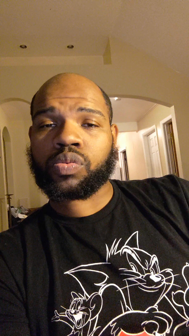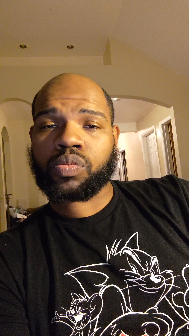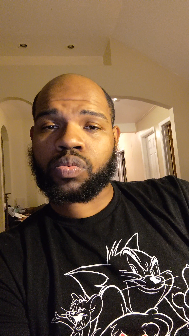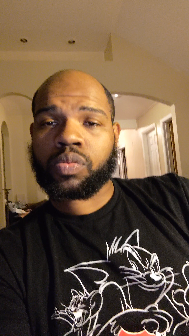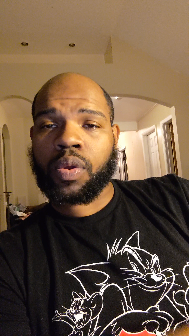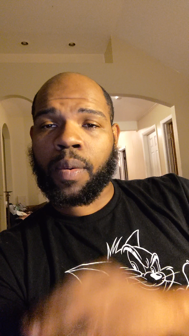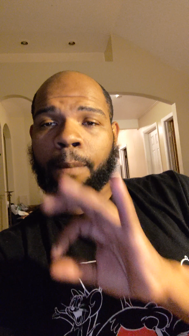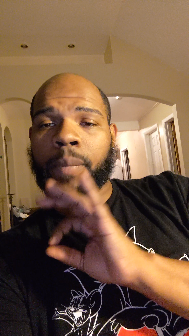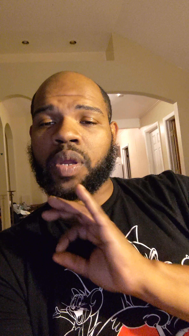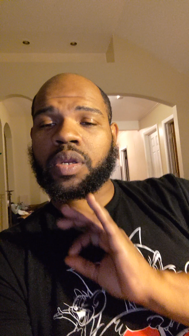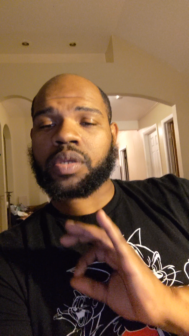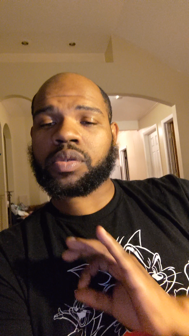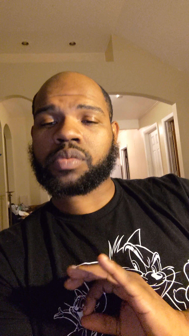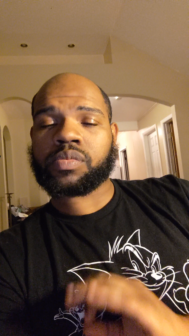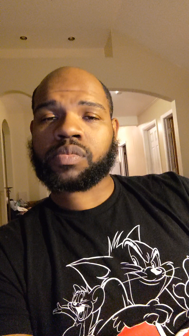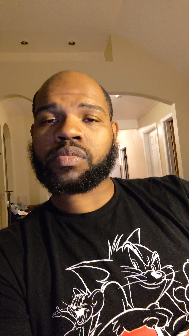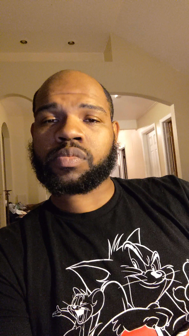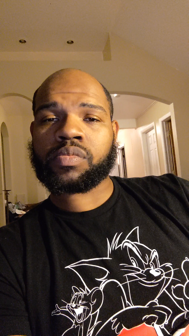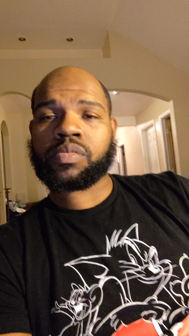button